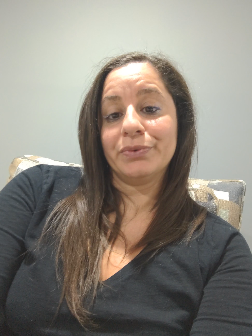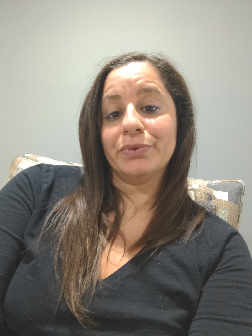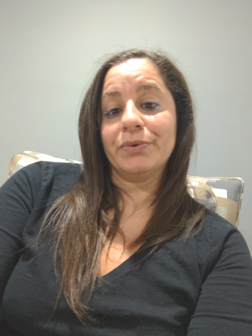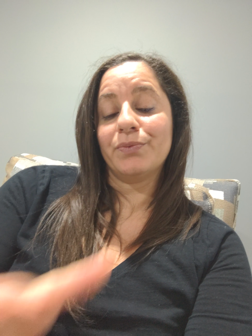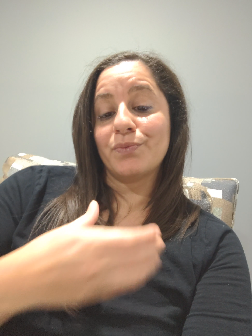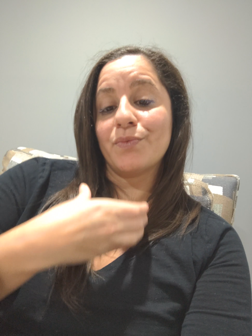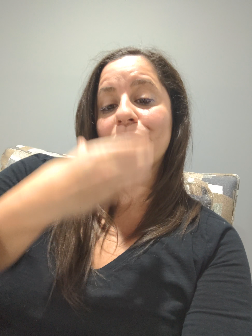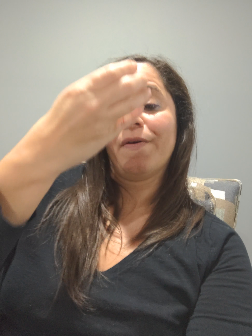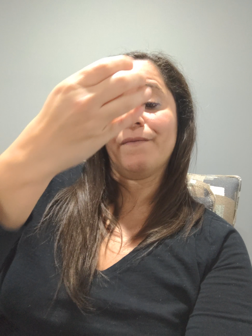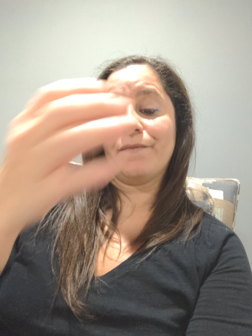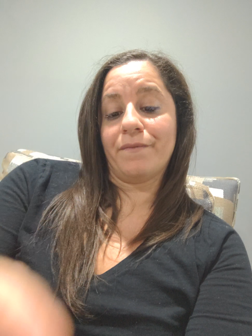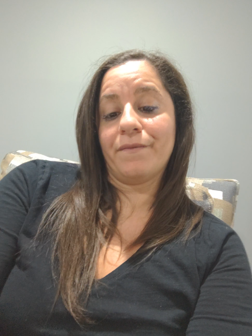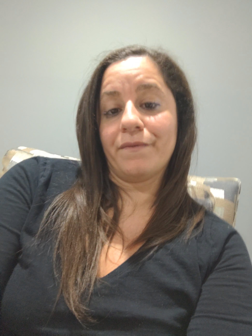giraffe